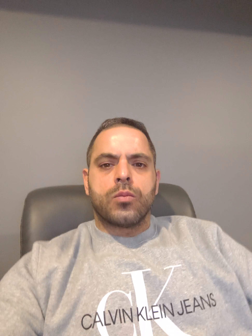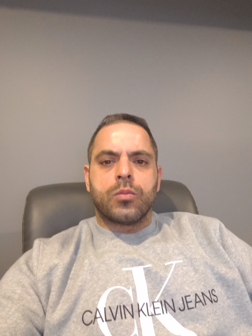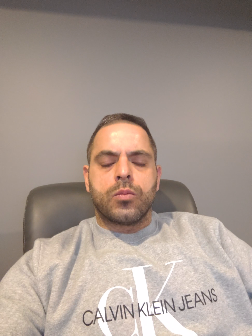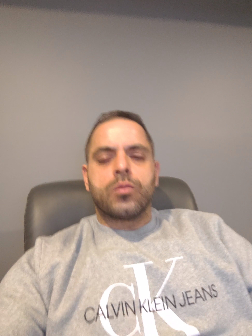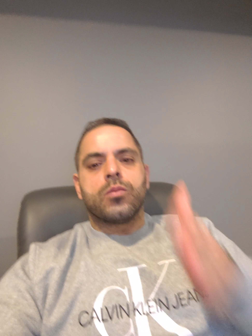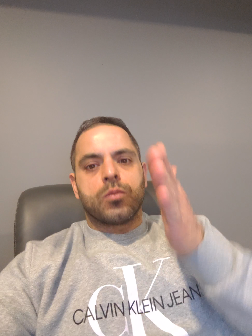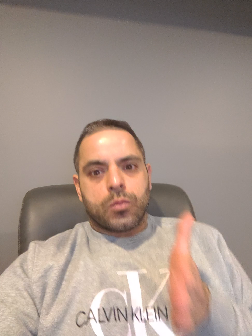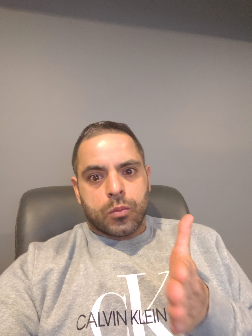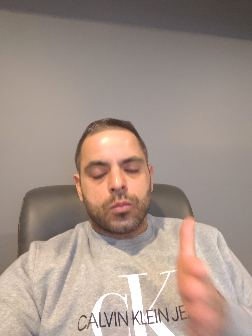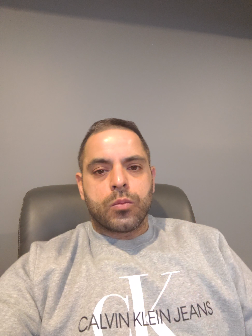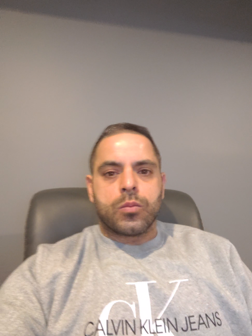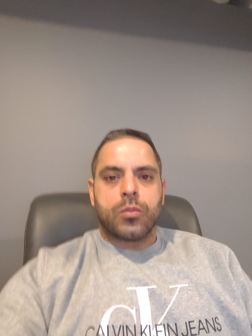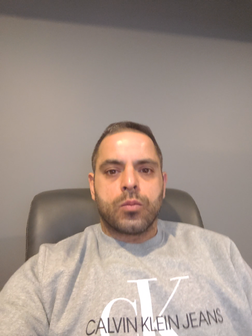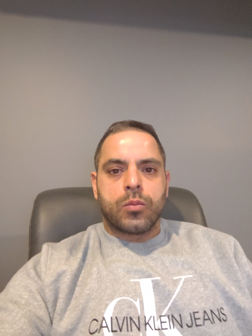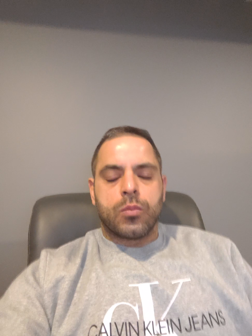person